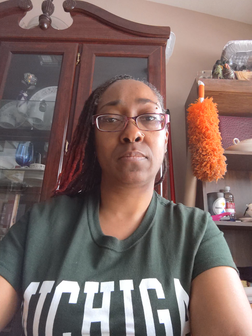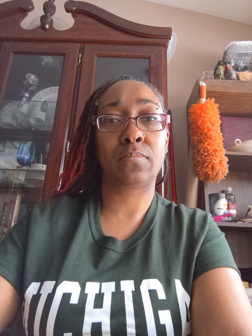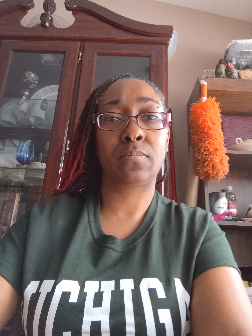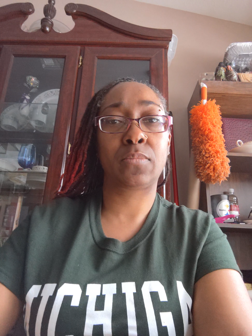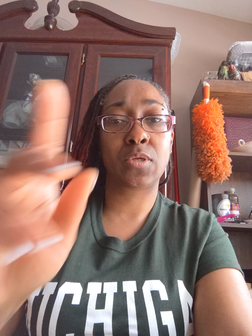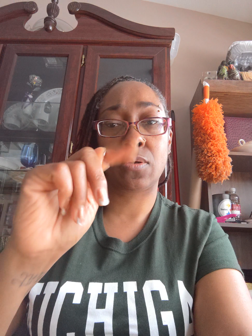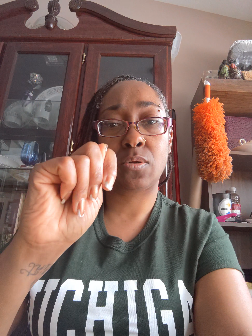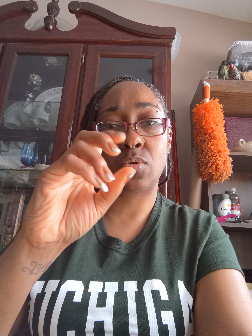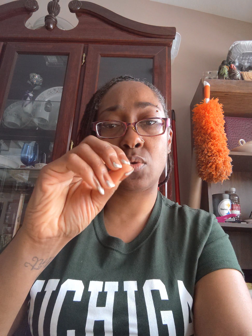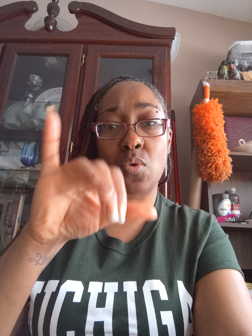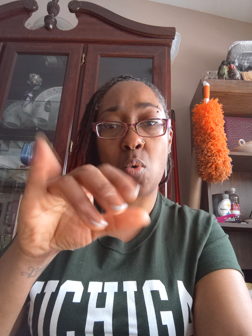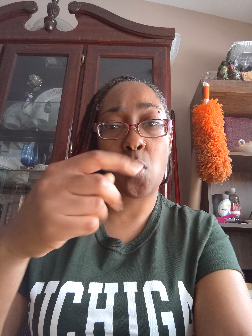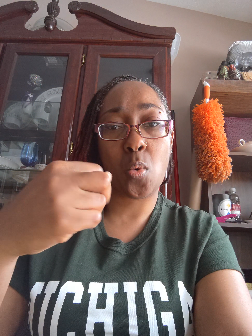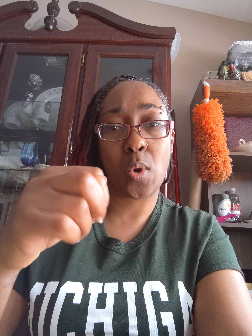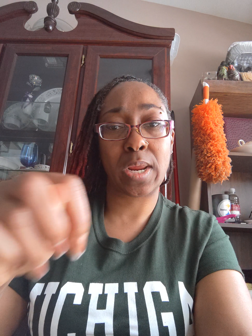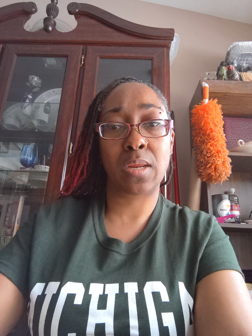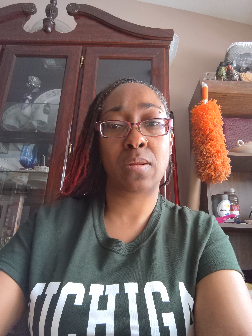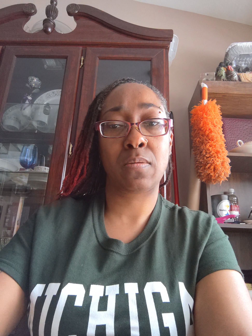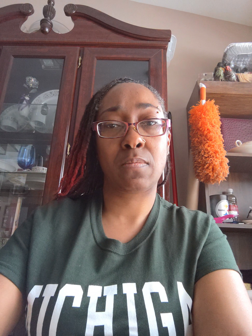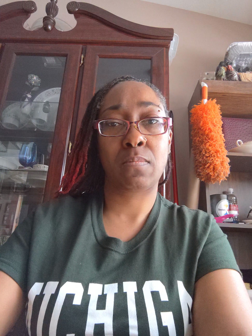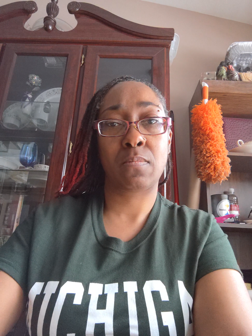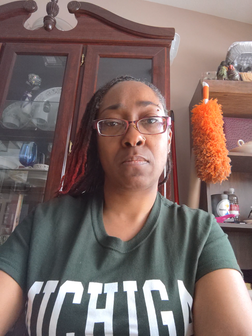toy